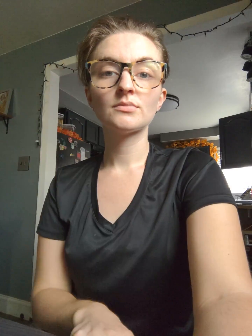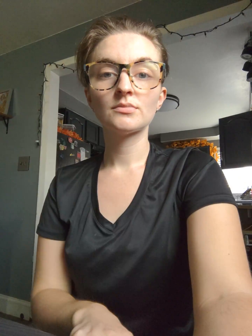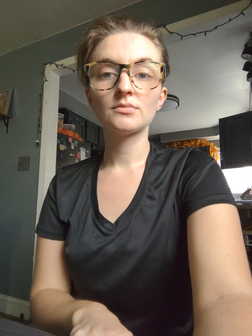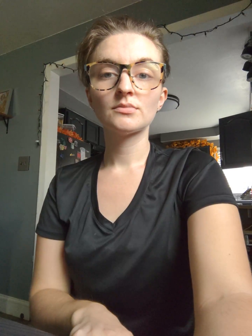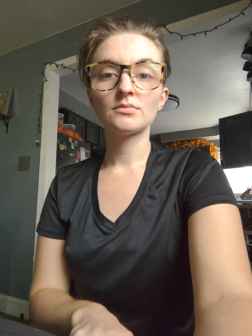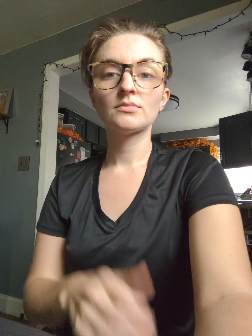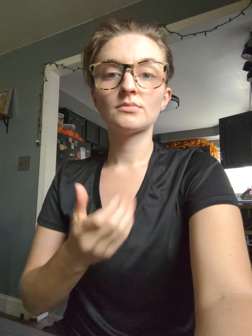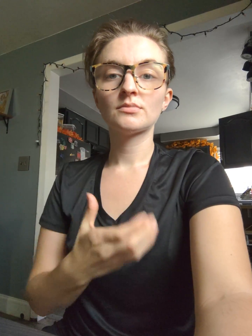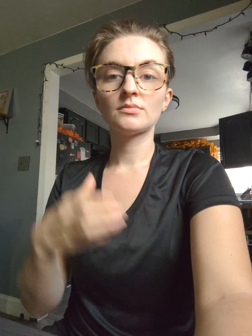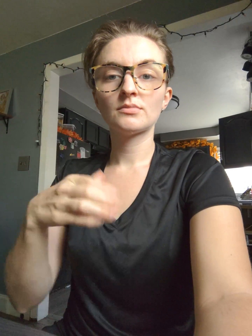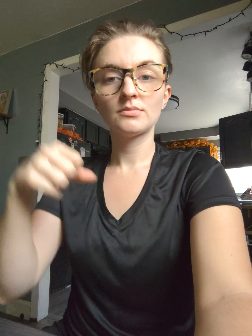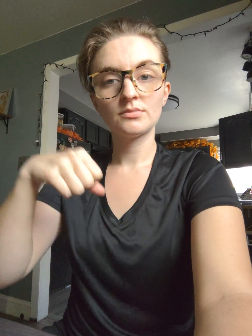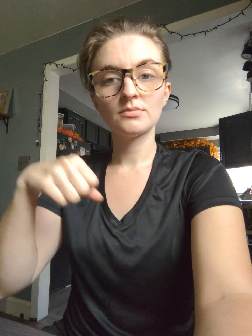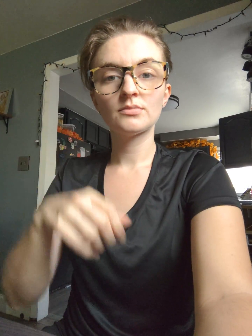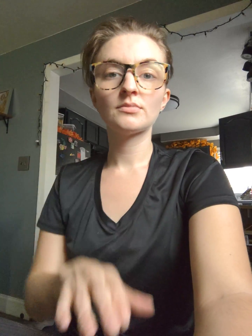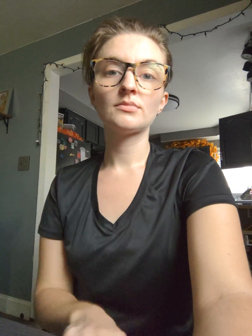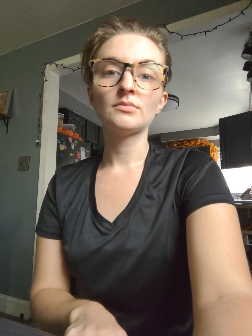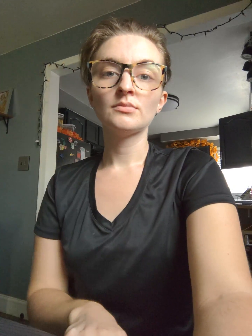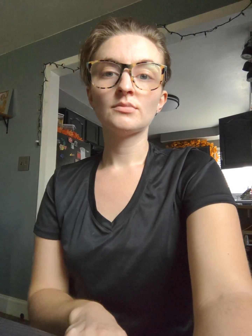bucket